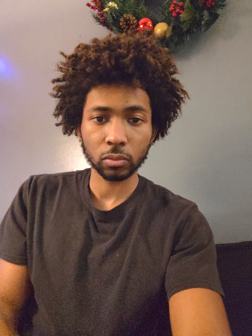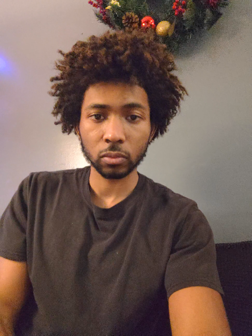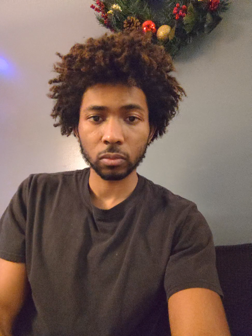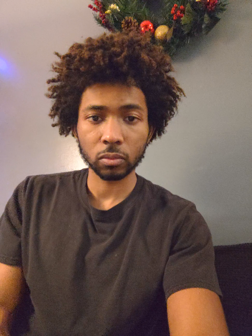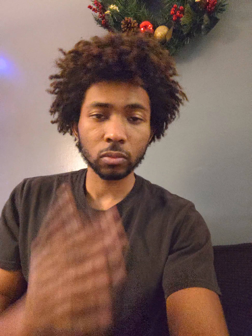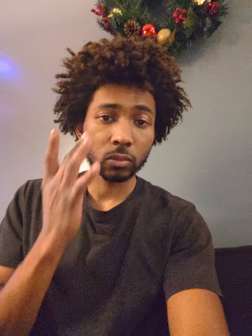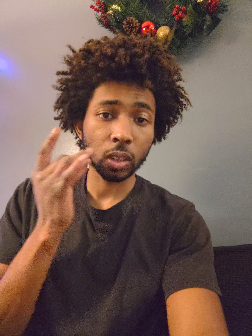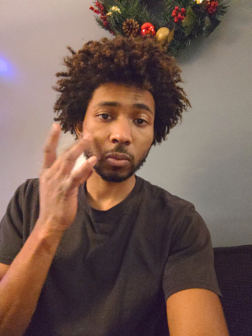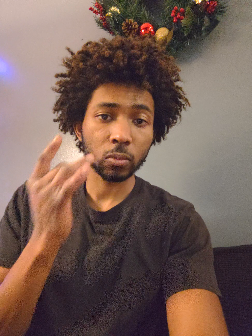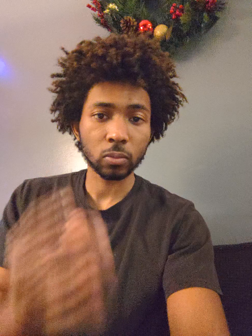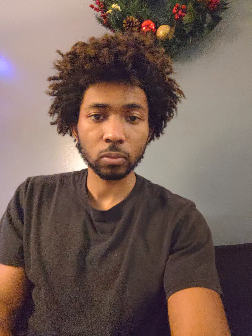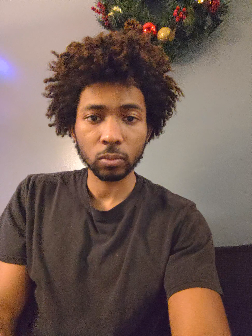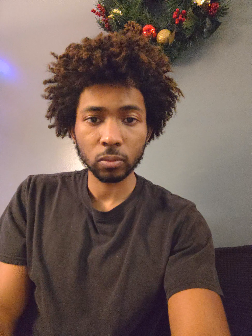cat